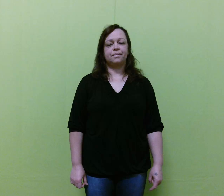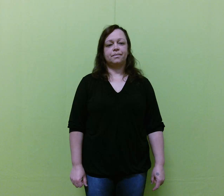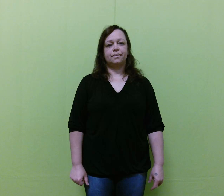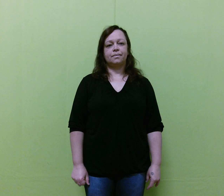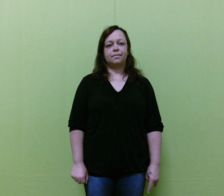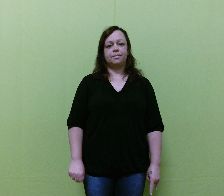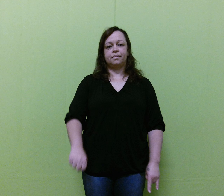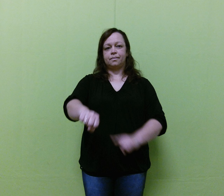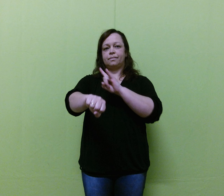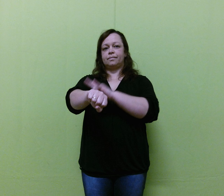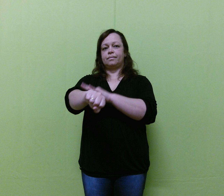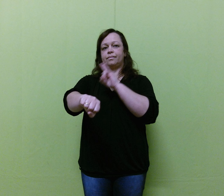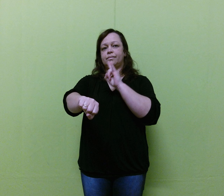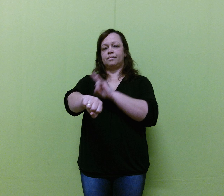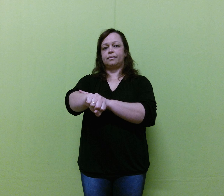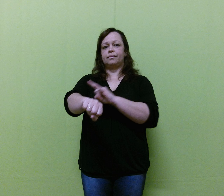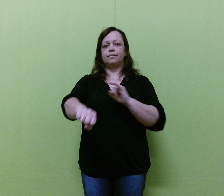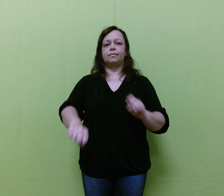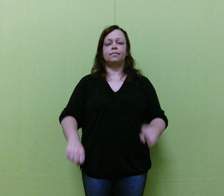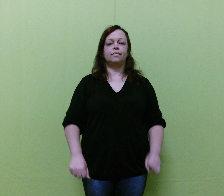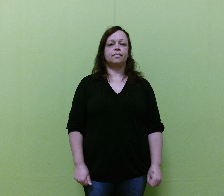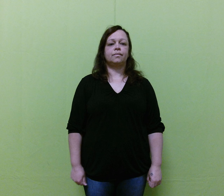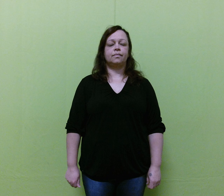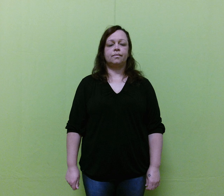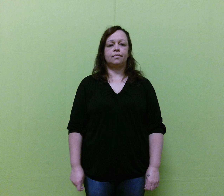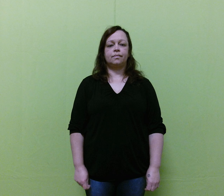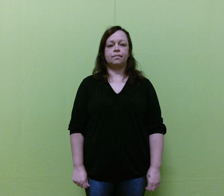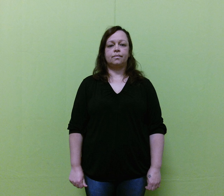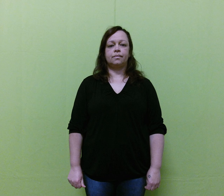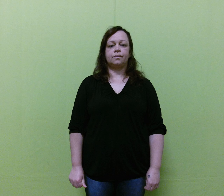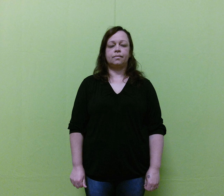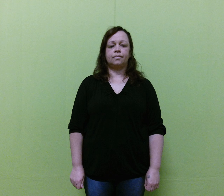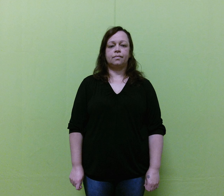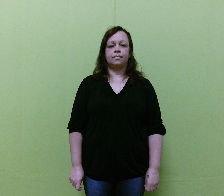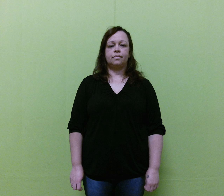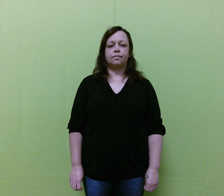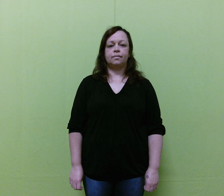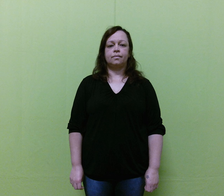banheiro